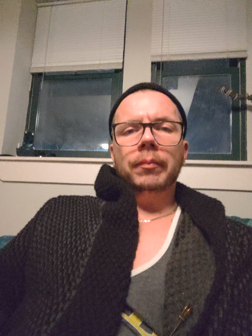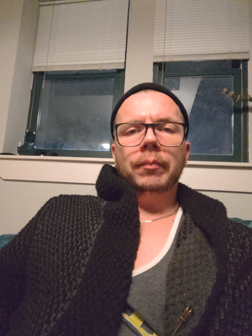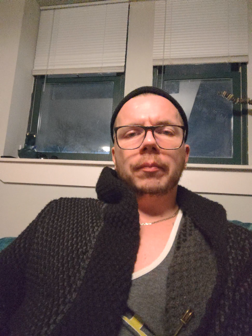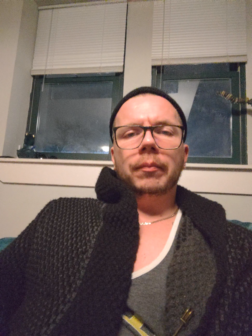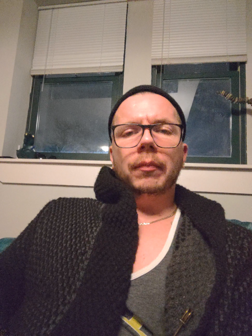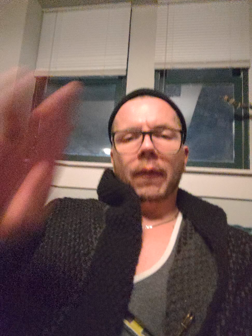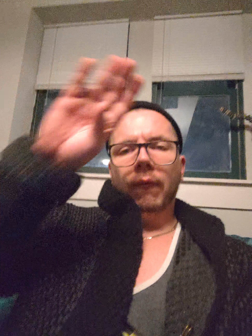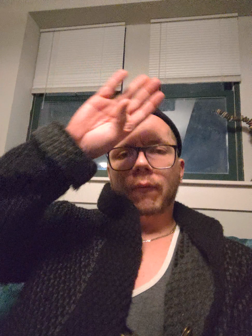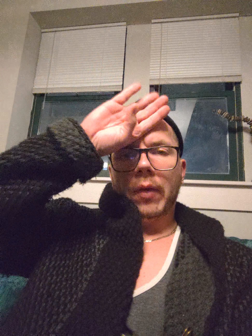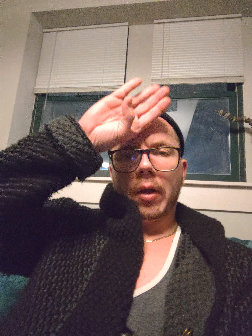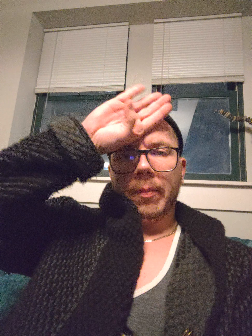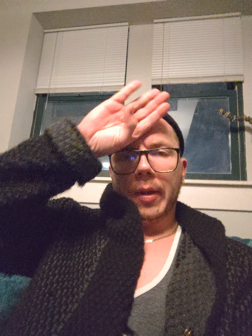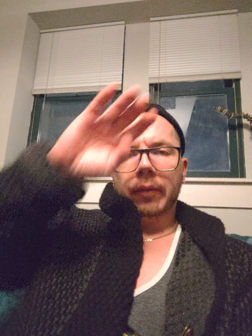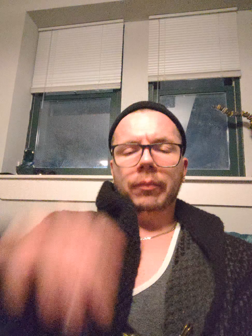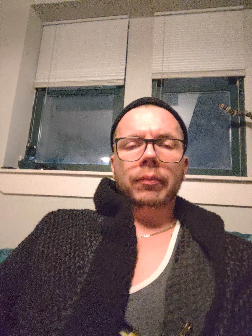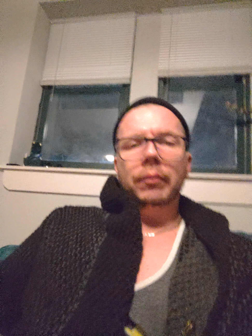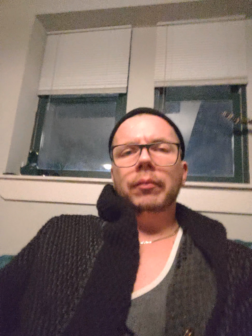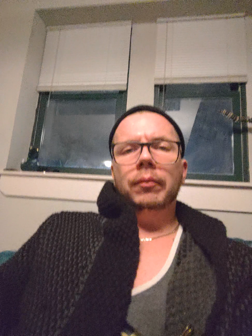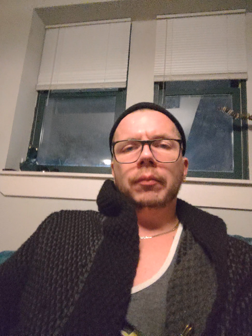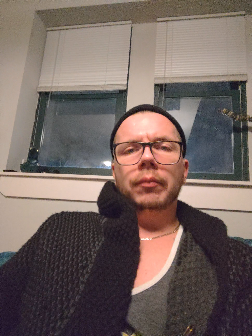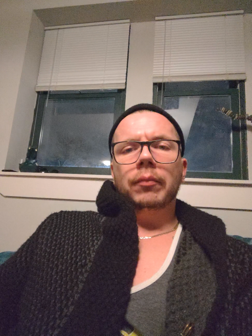fireman